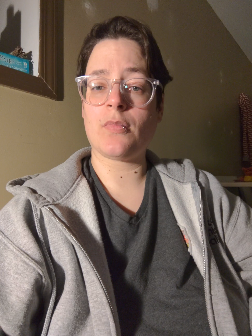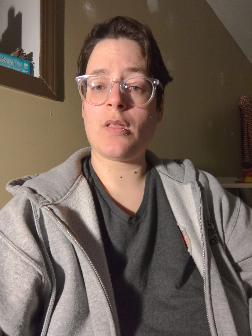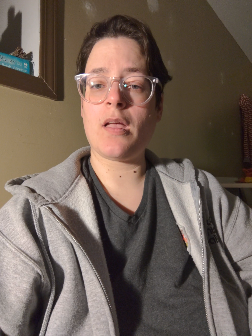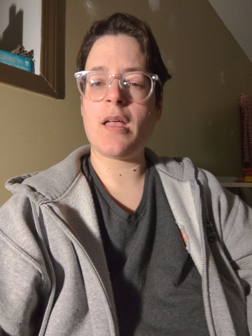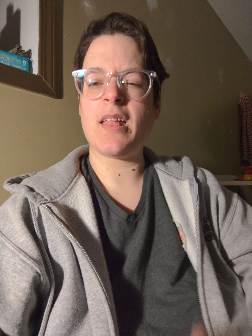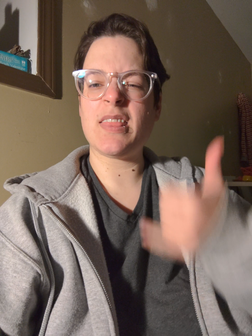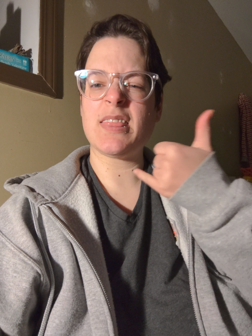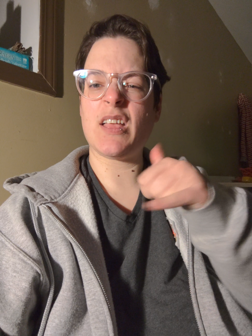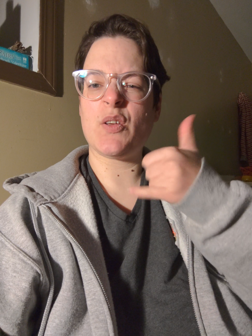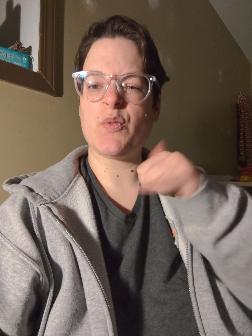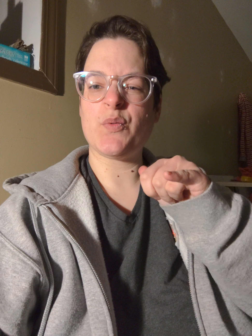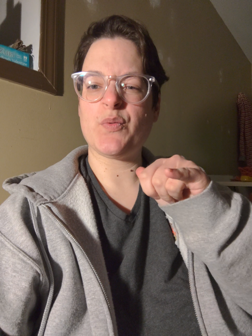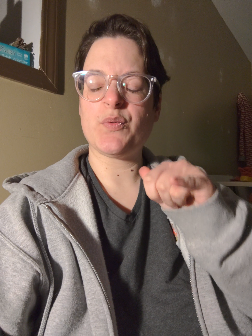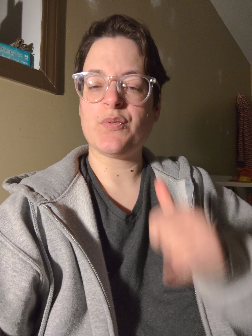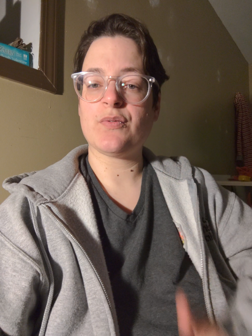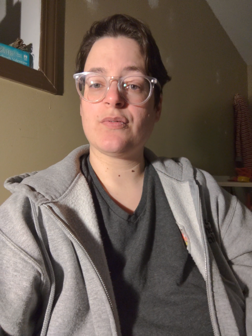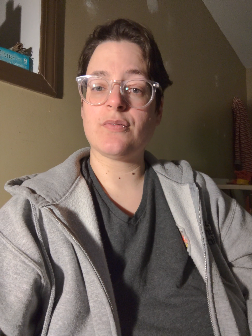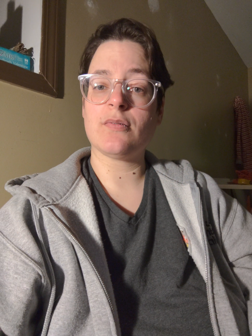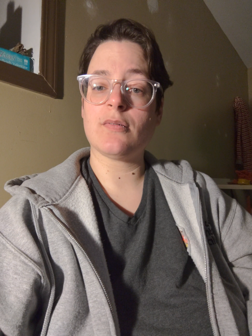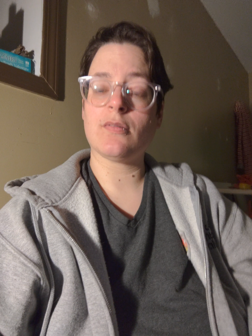yellow